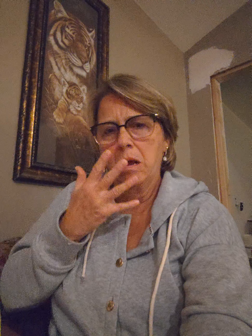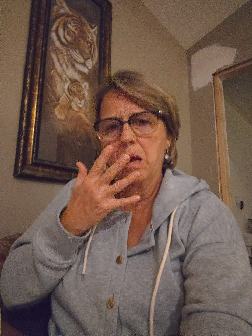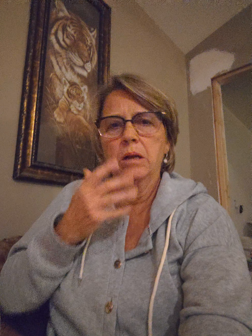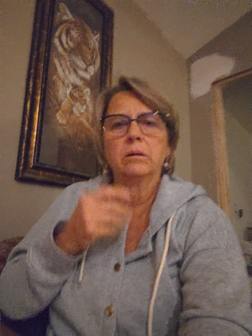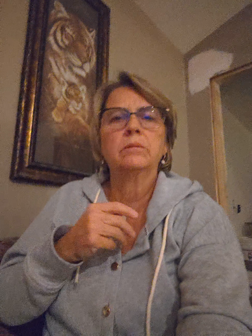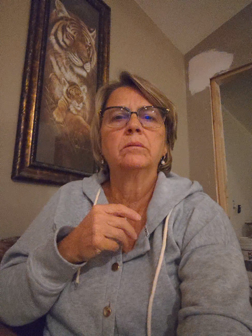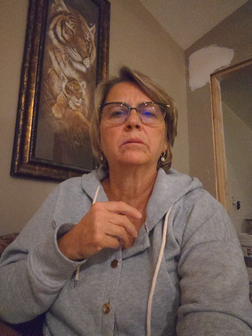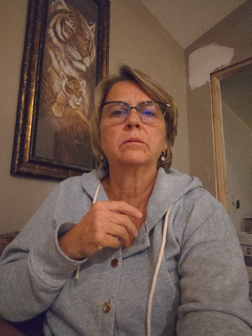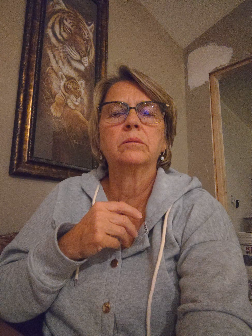sad